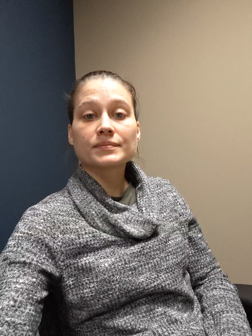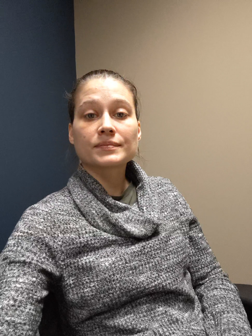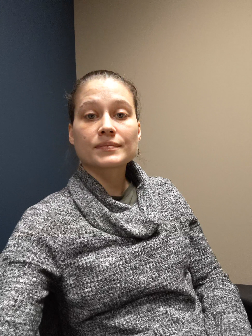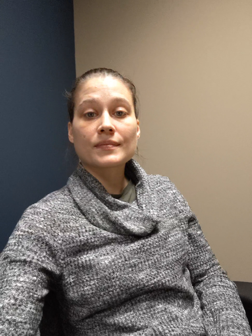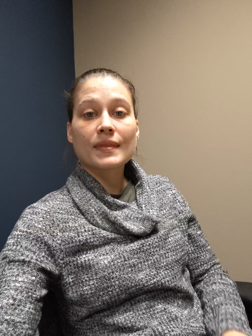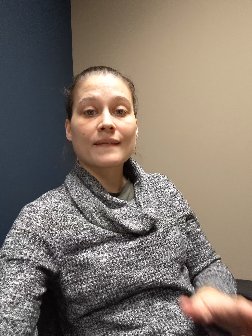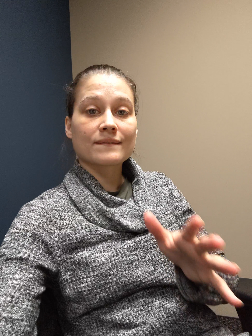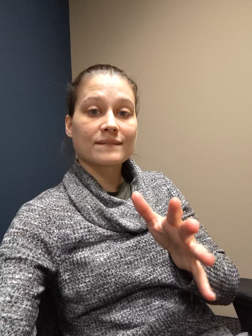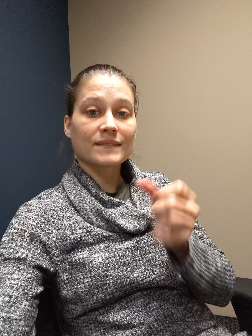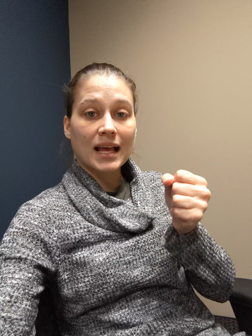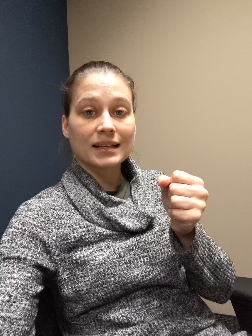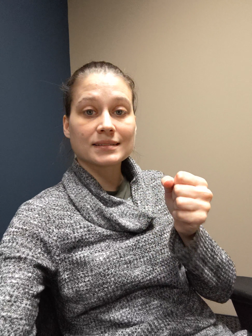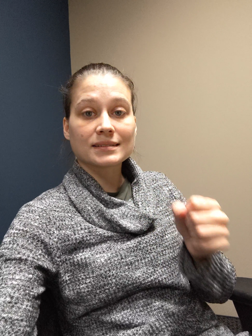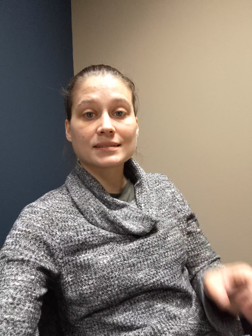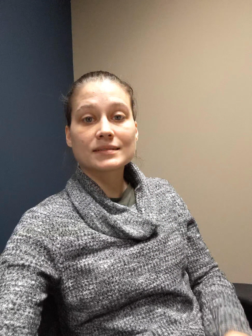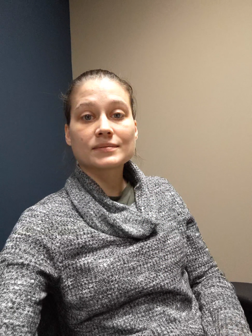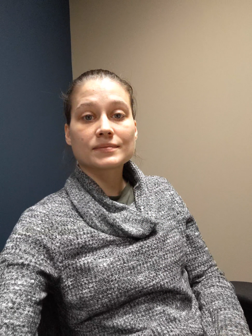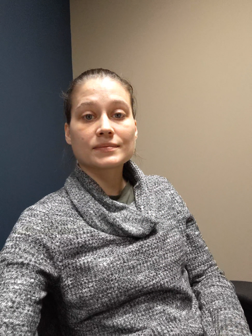fast